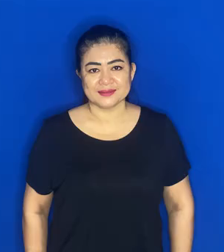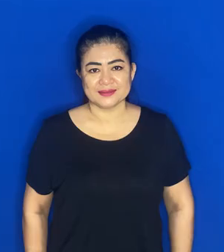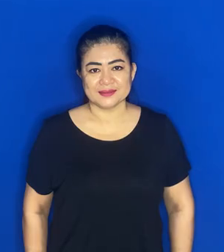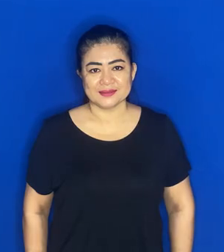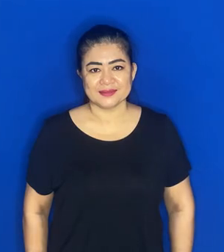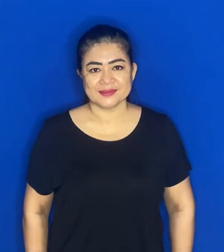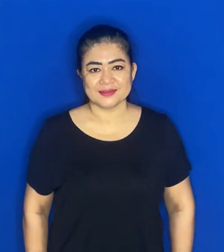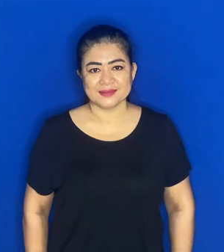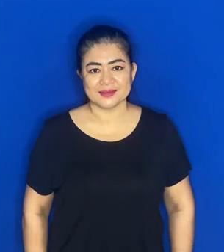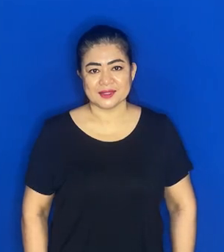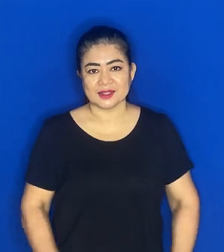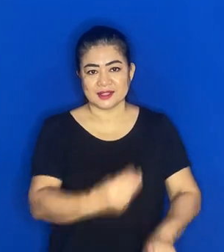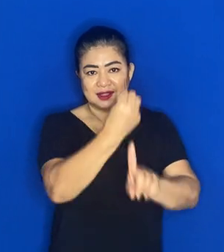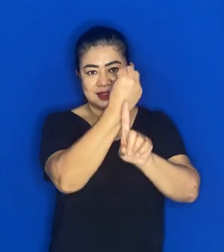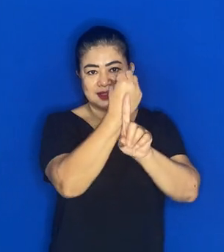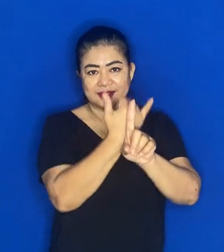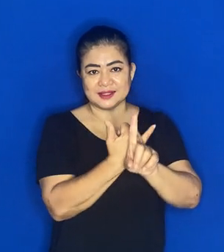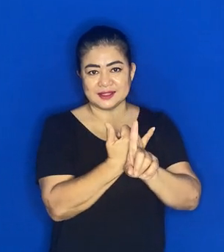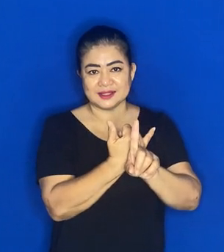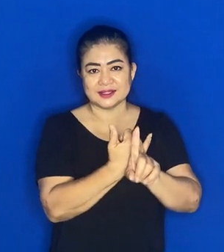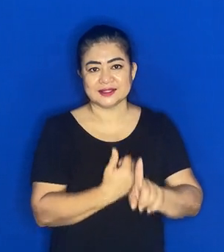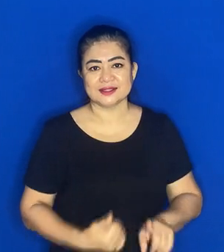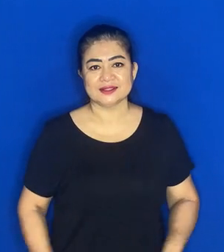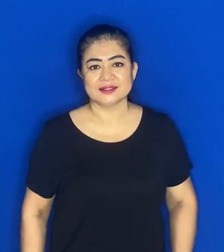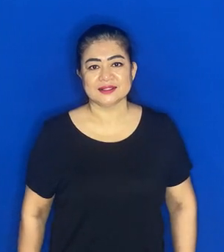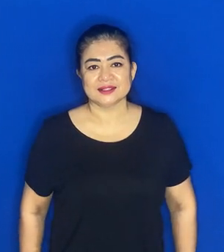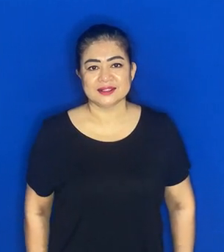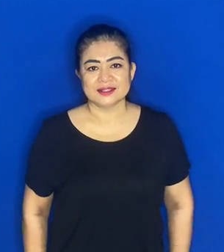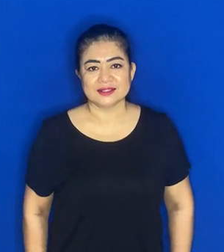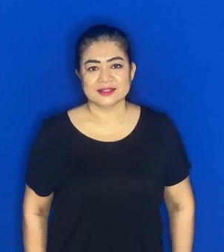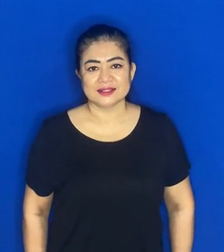may